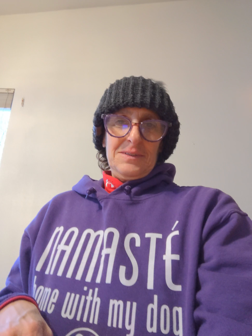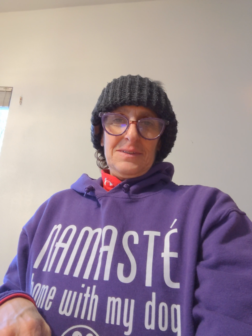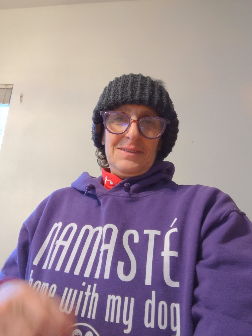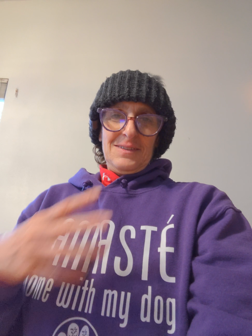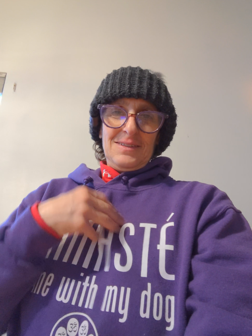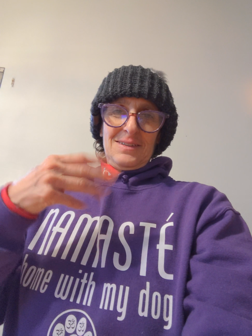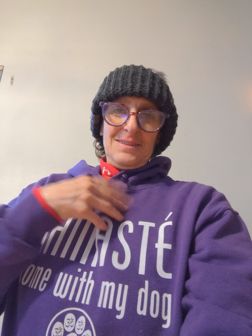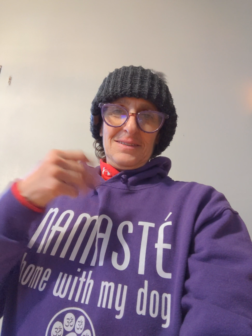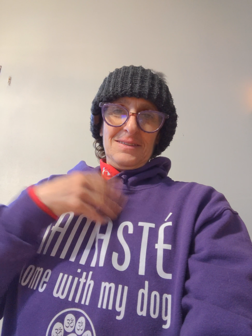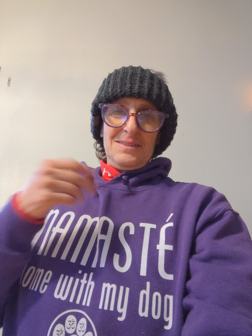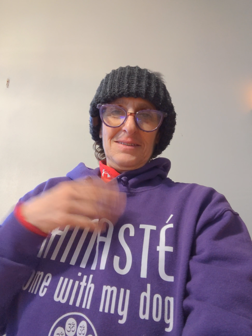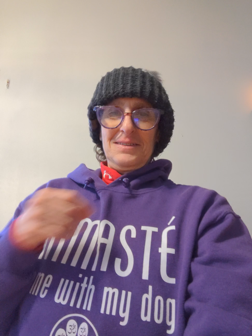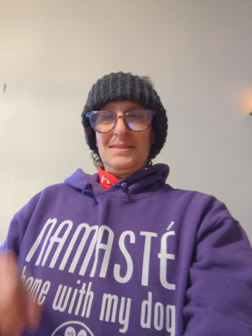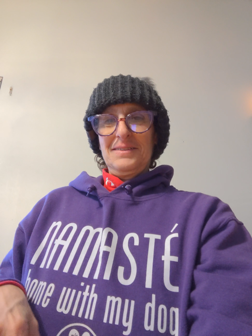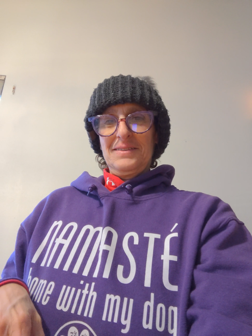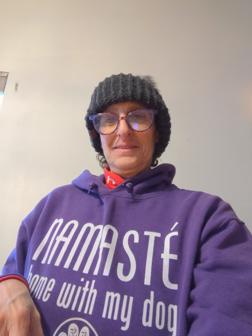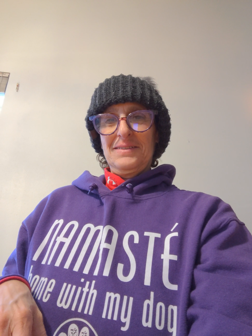white